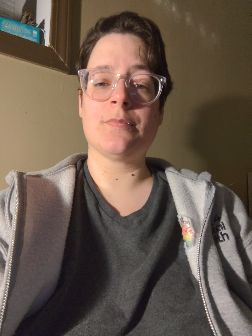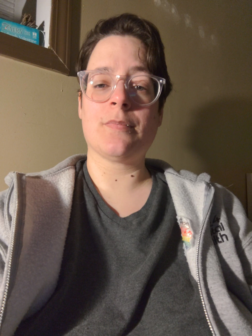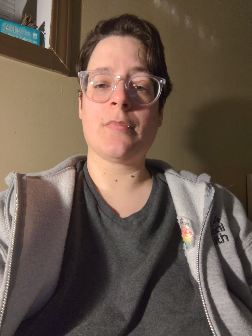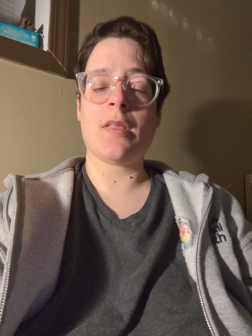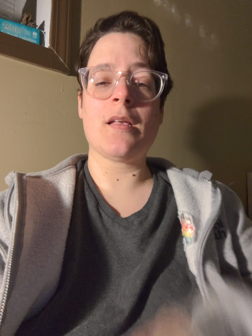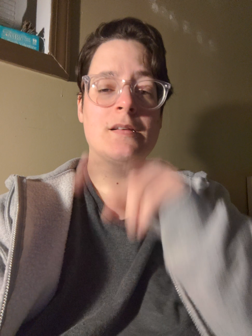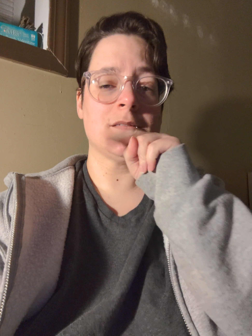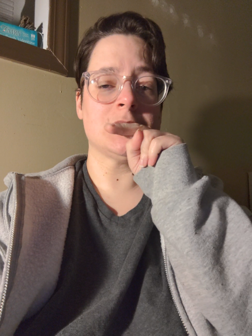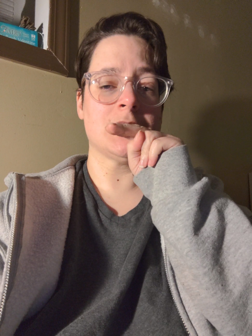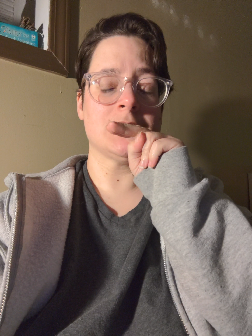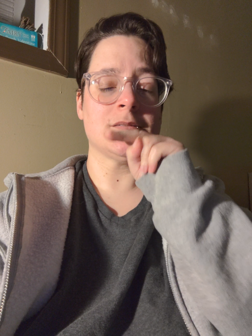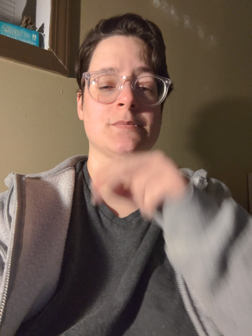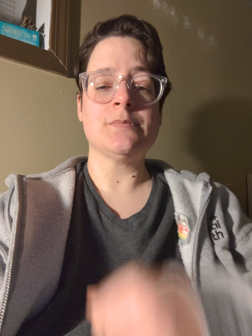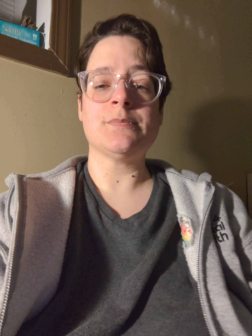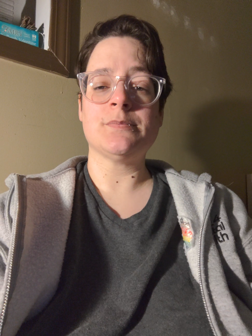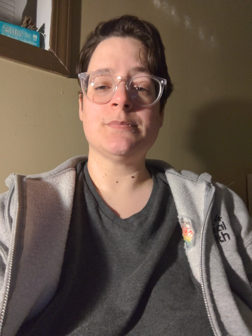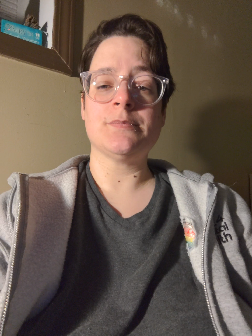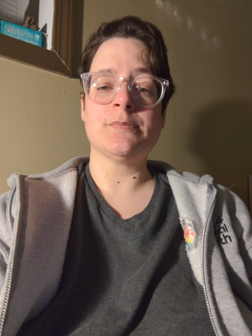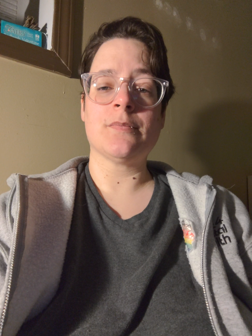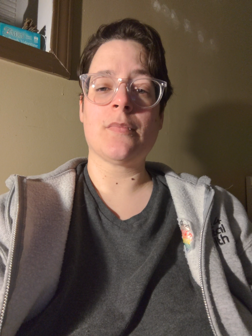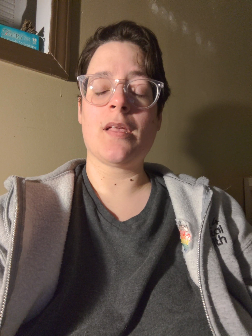tongue